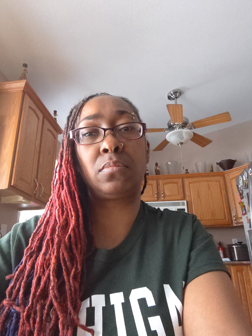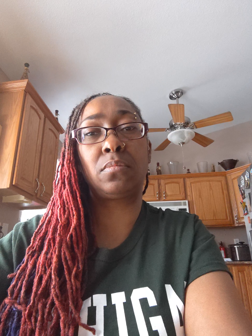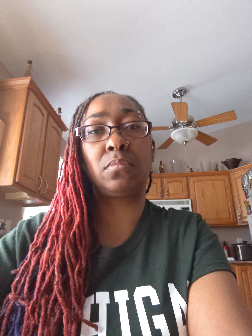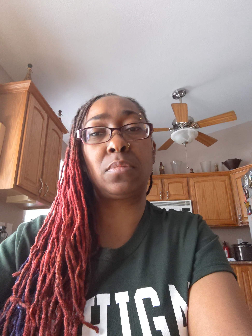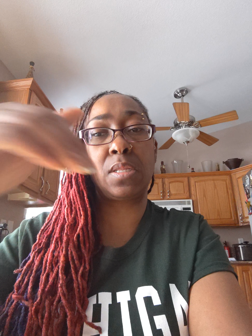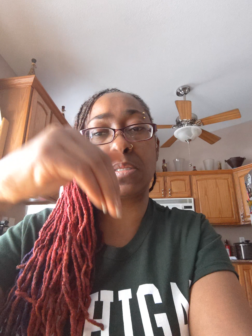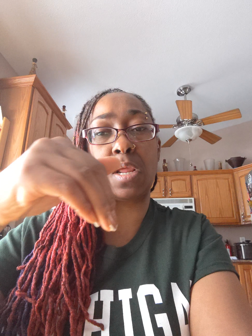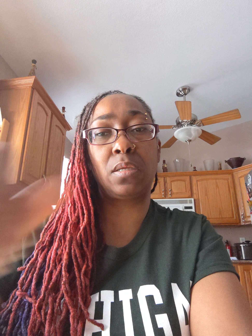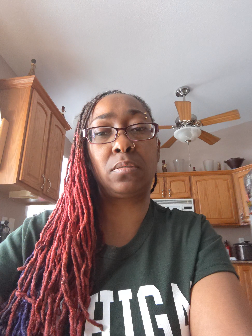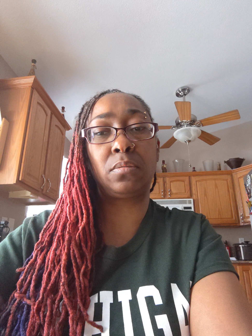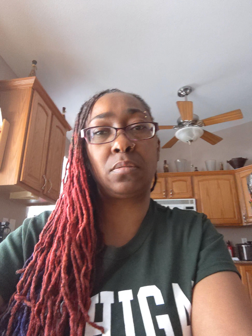night